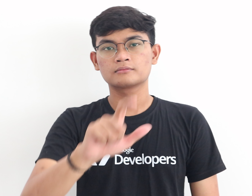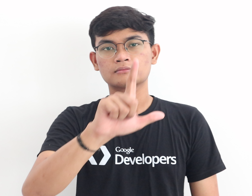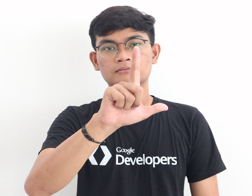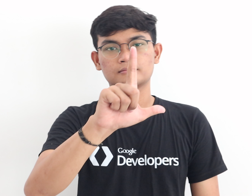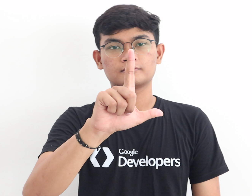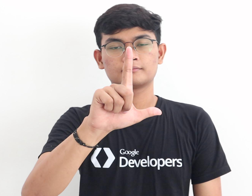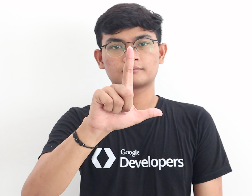L